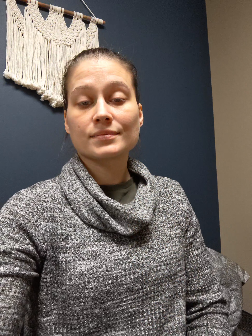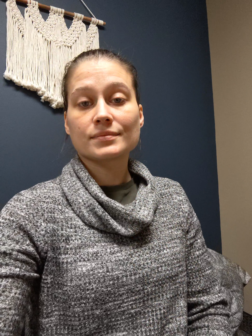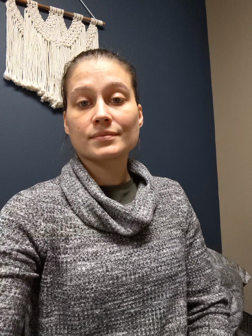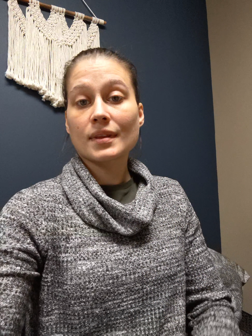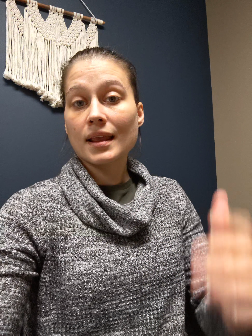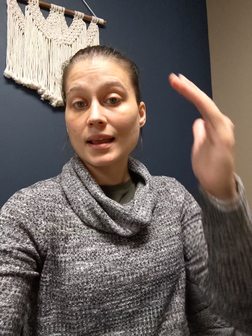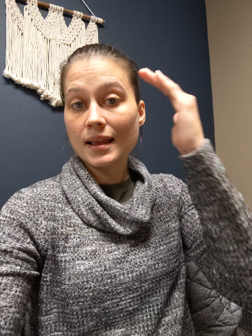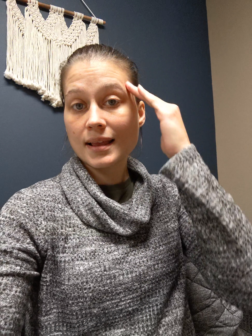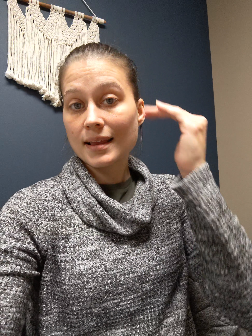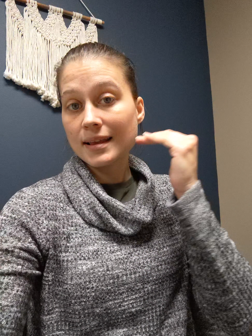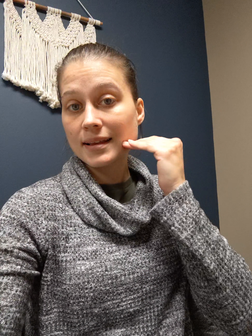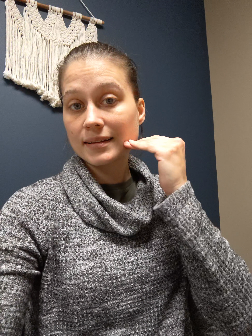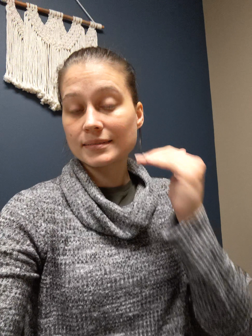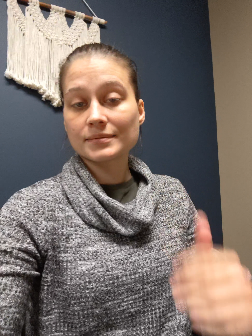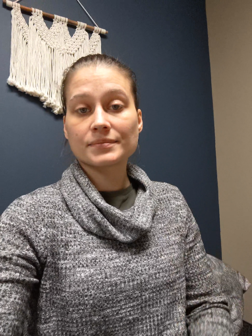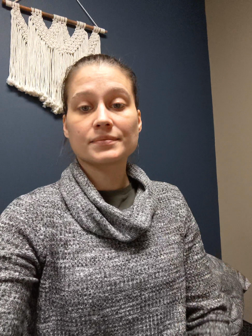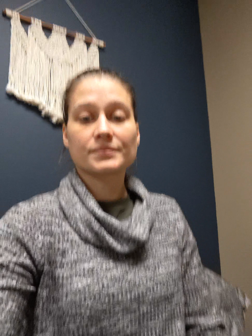head